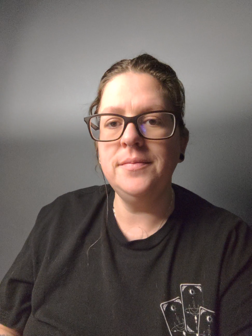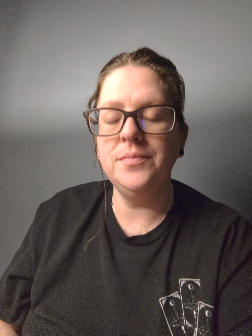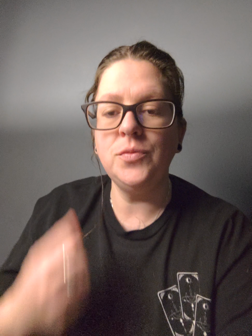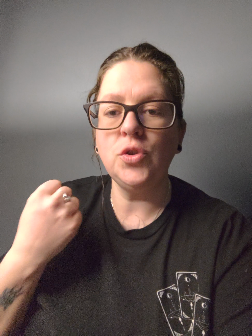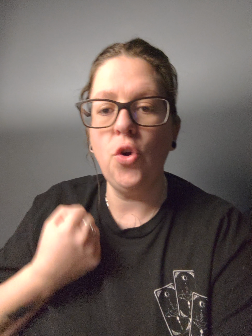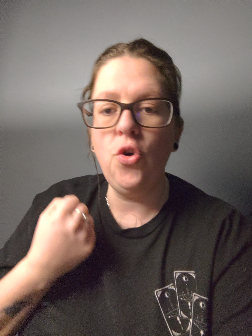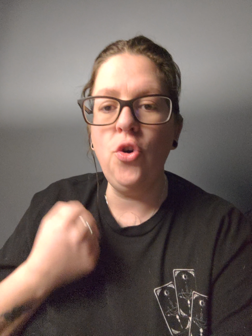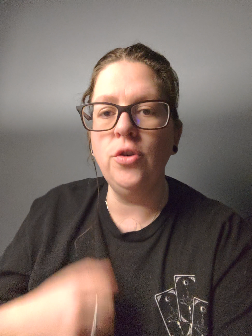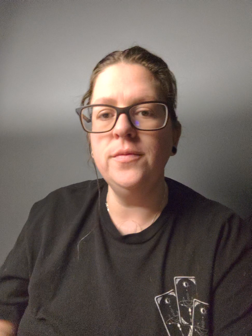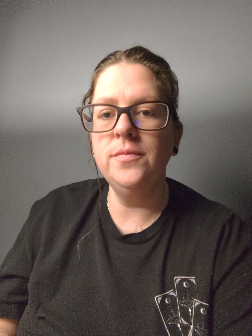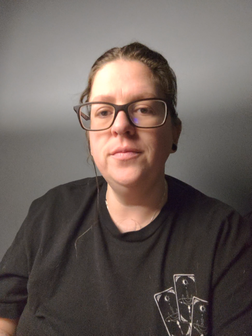car